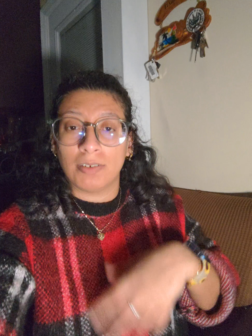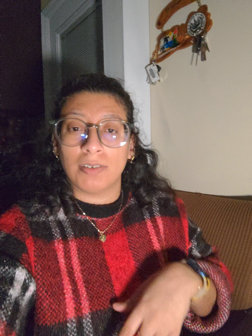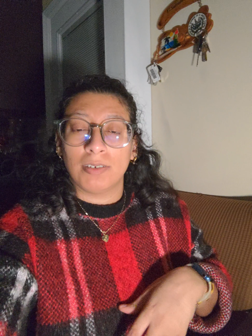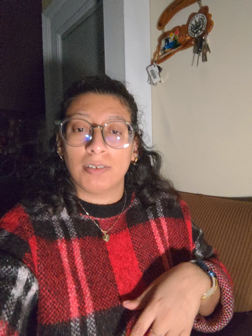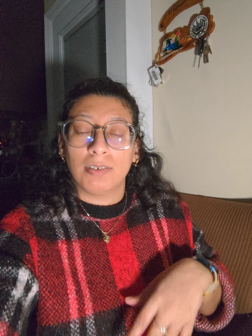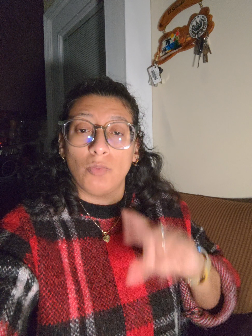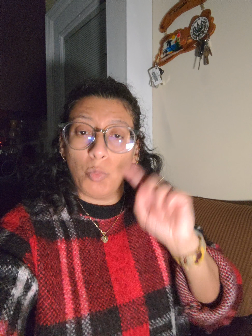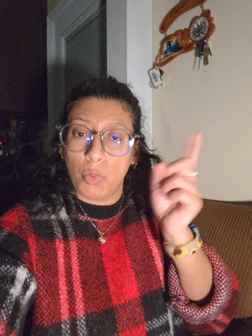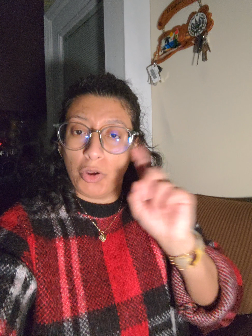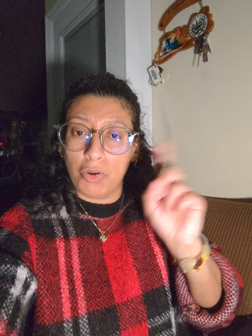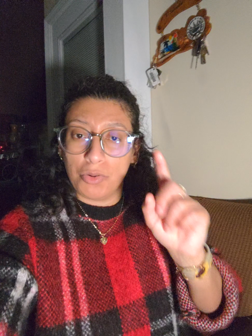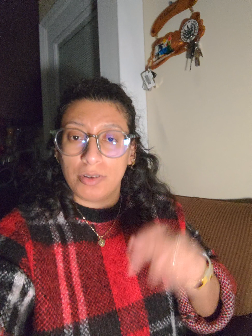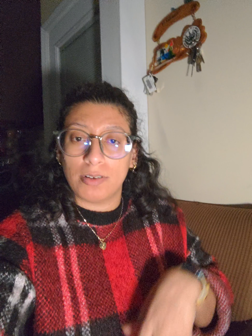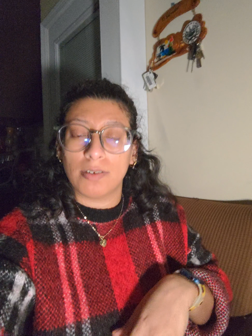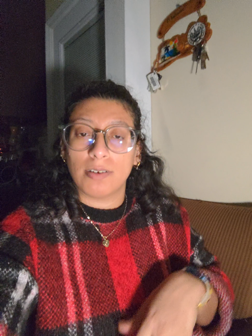where